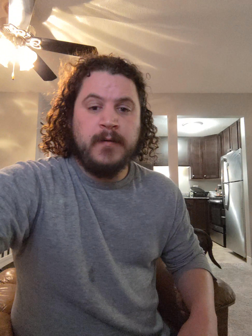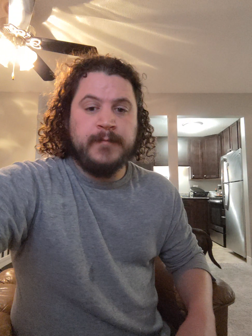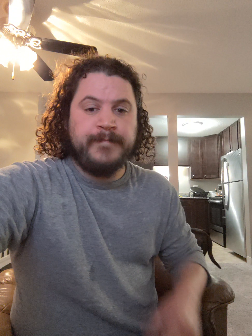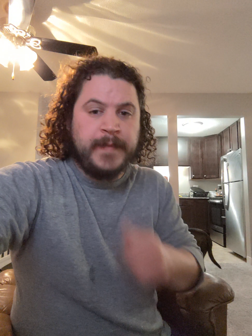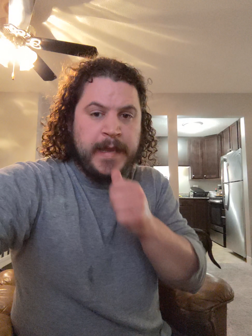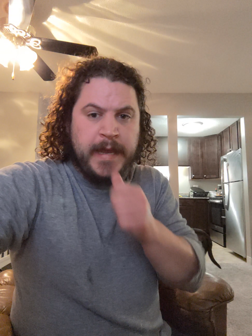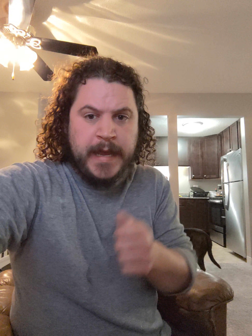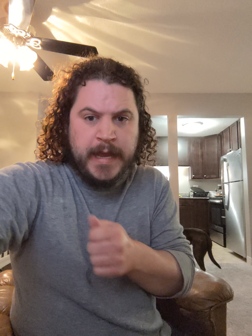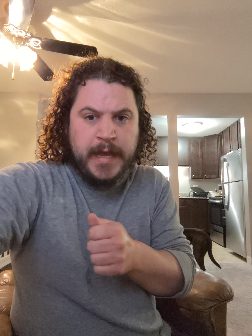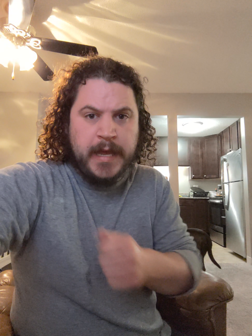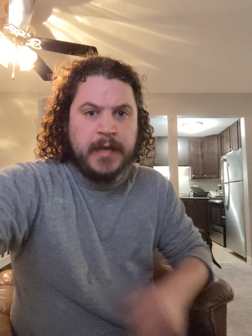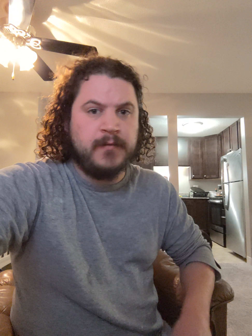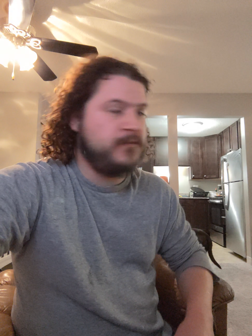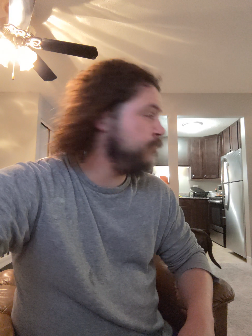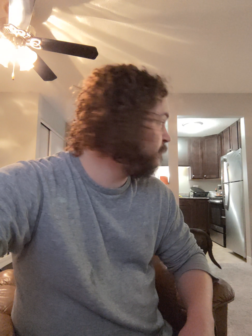hide